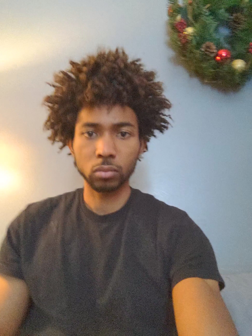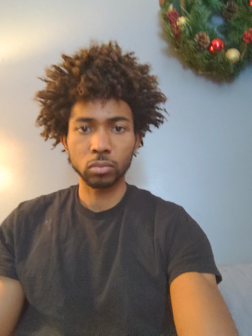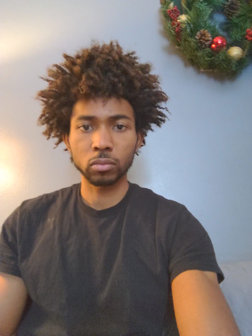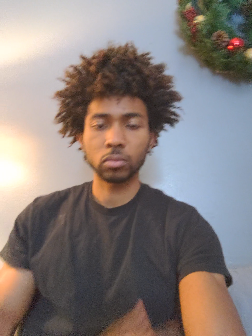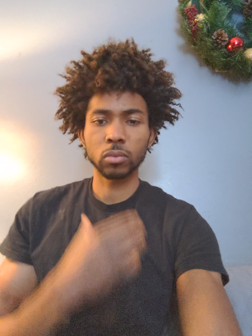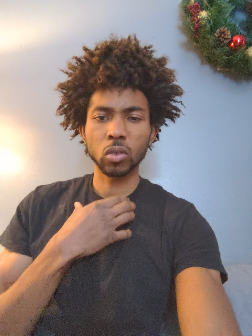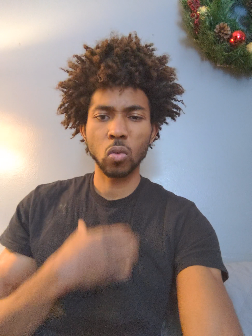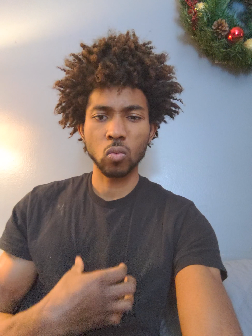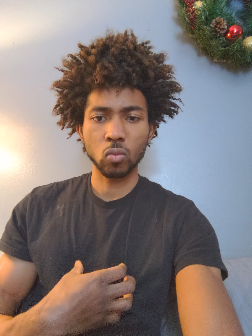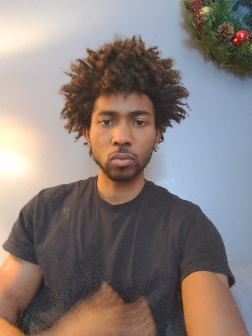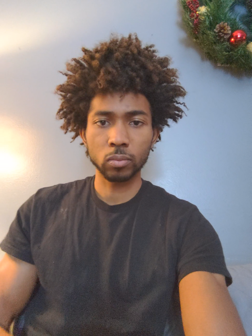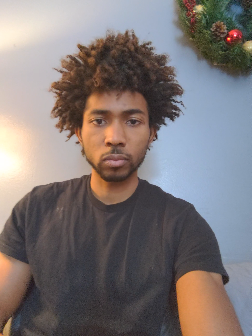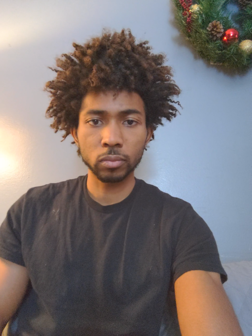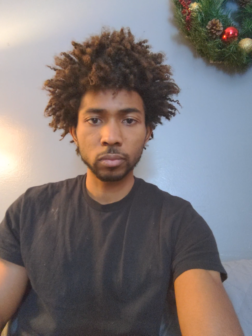hungry